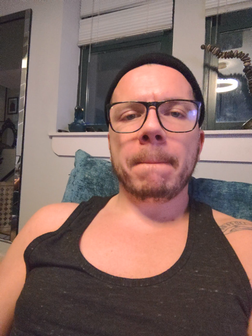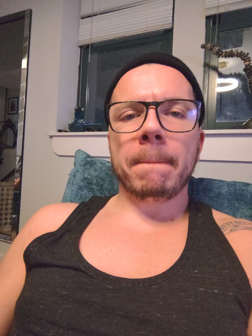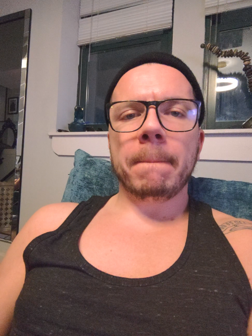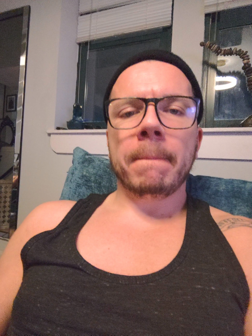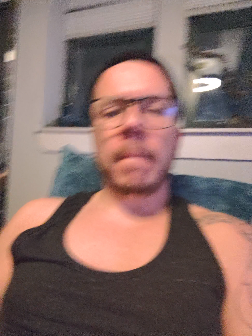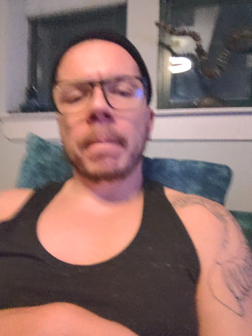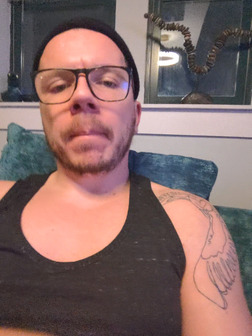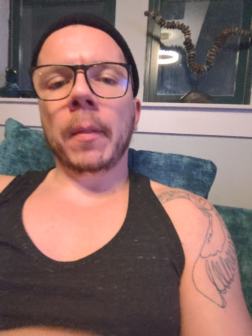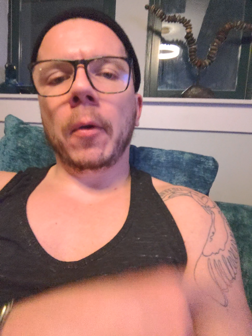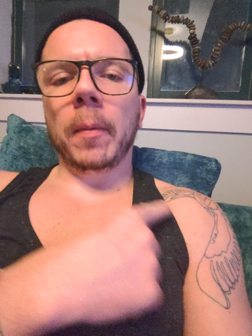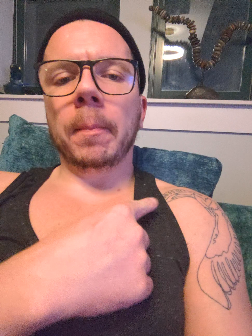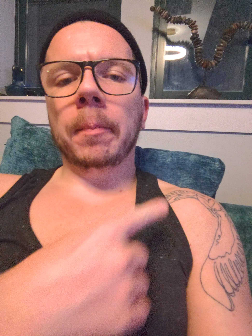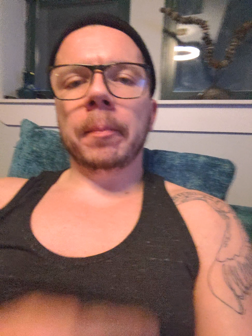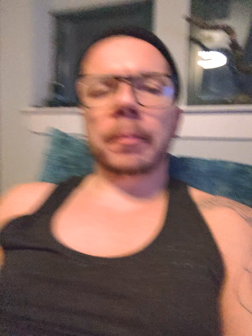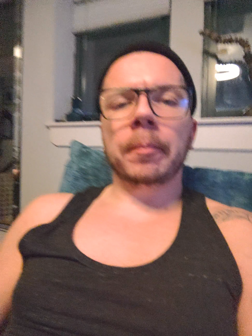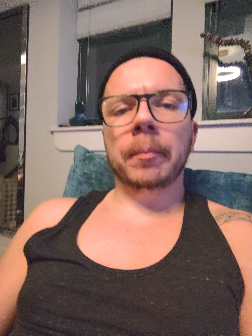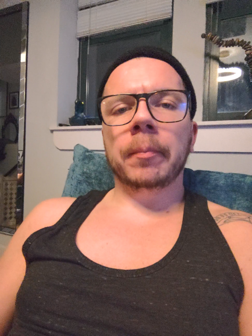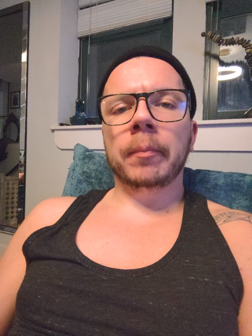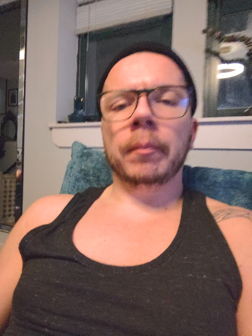arm